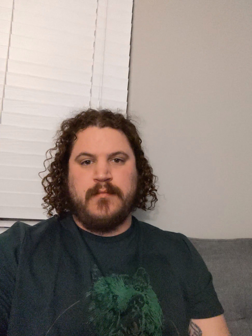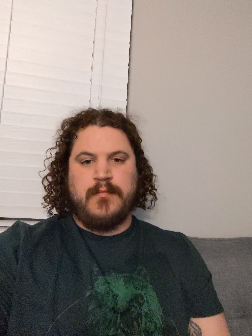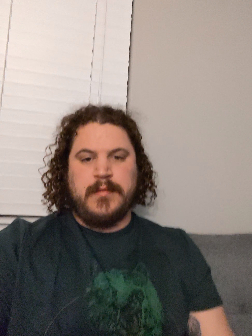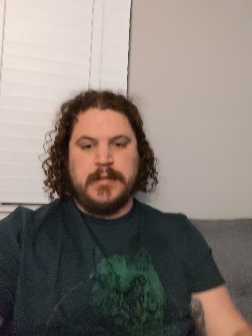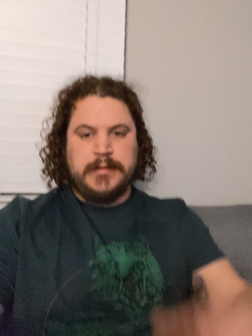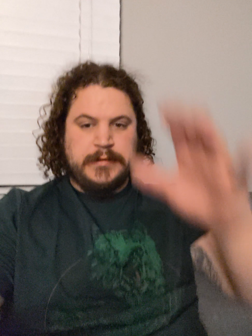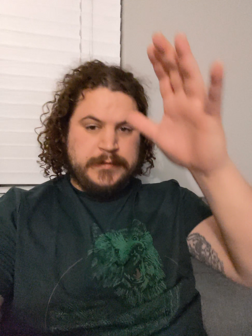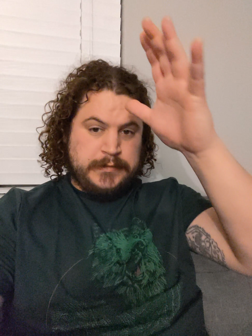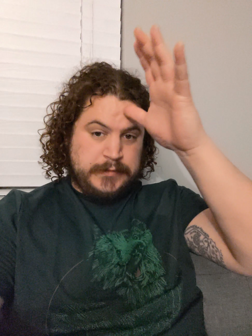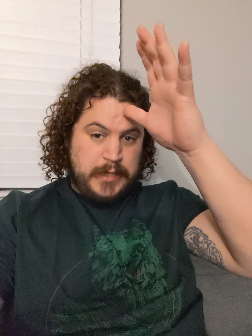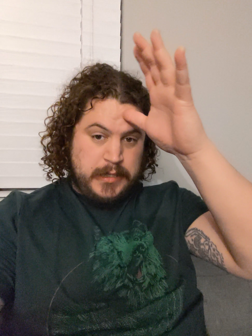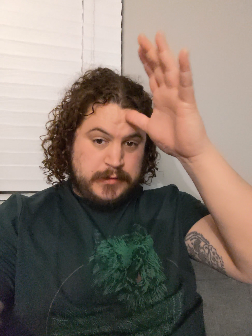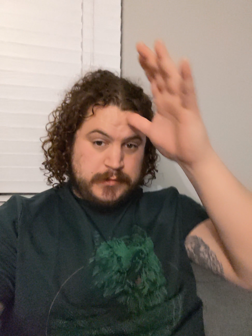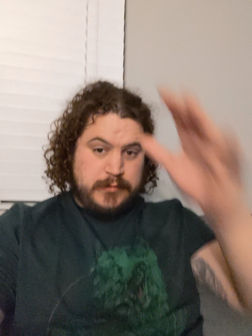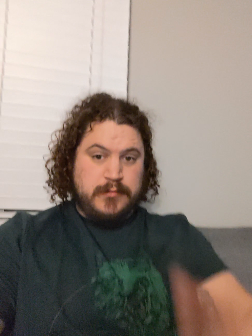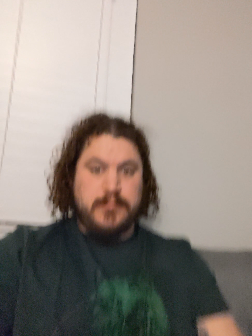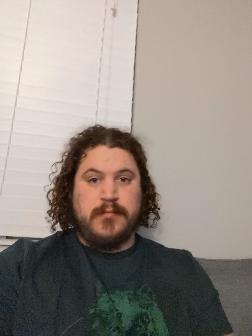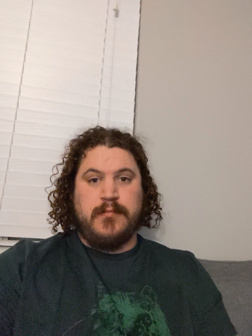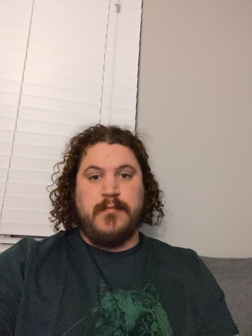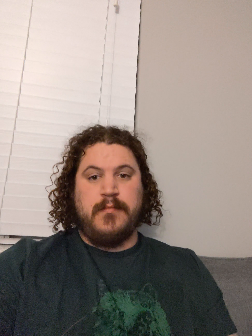dad